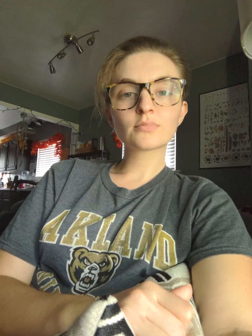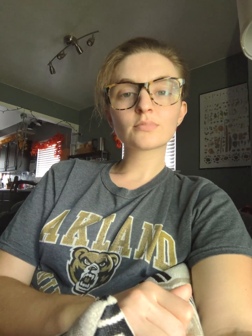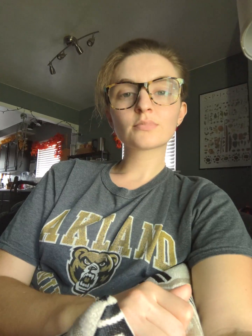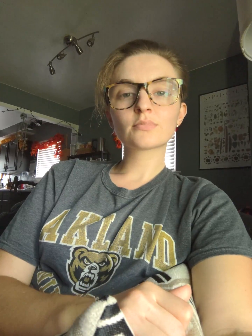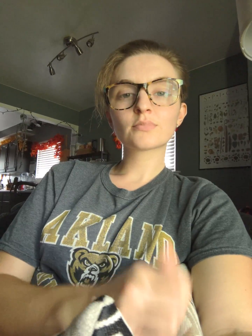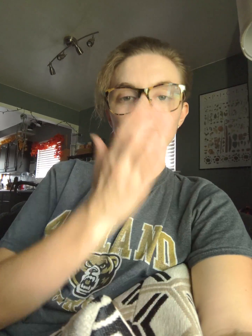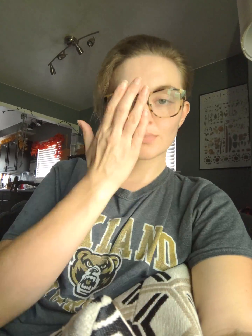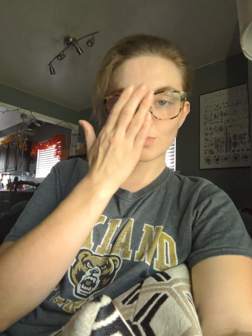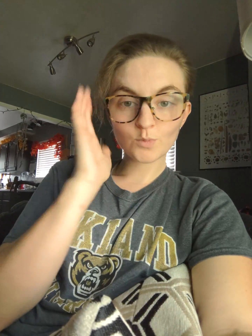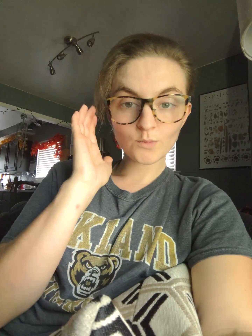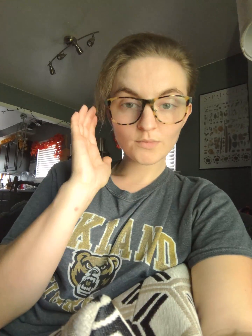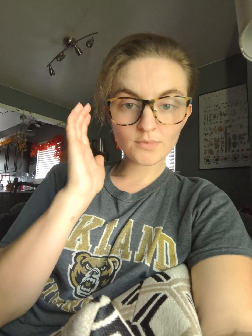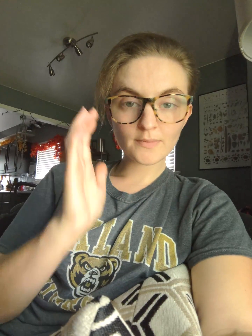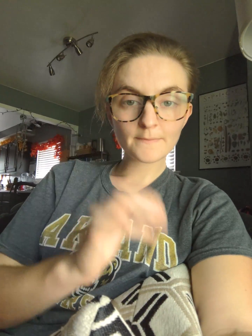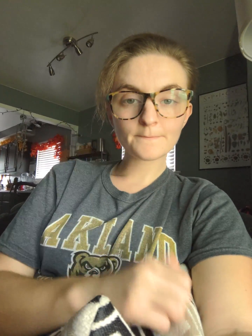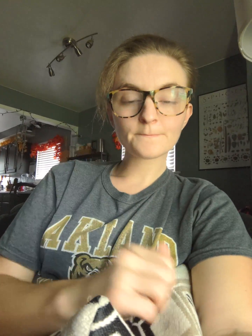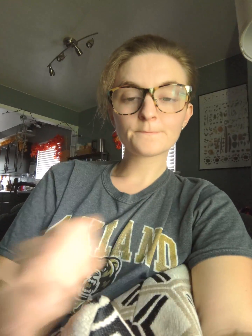peekaboo